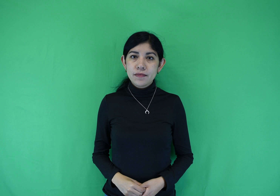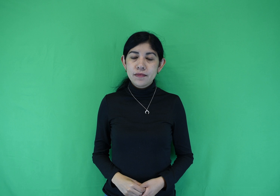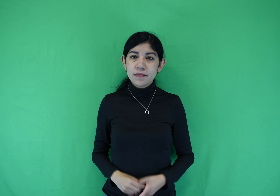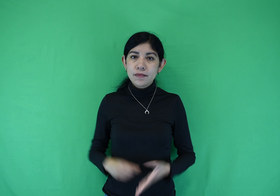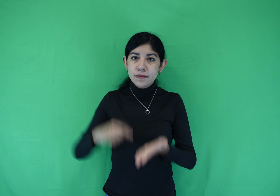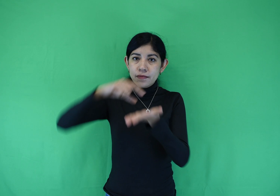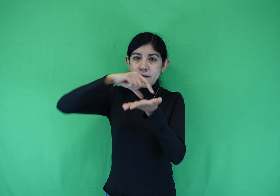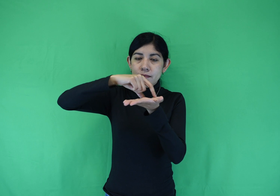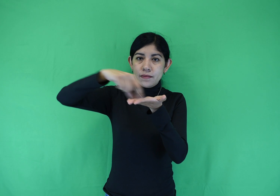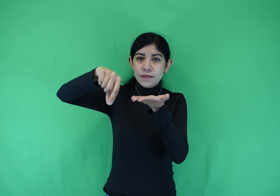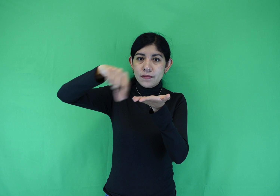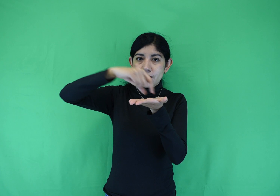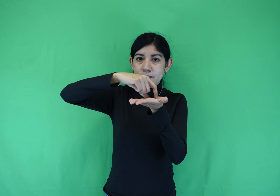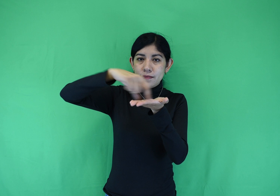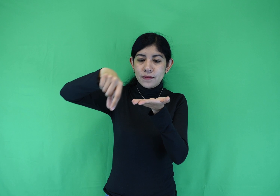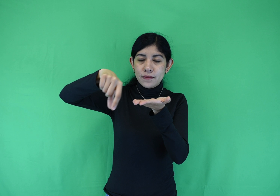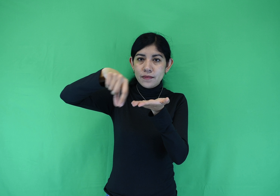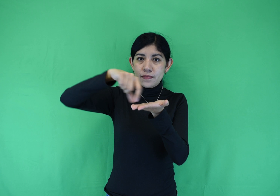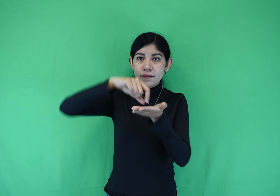comprar